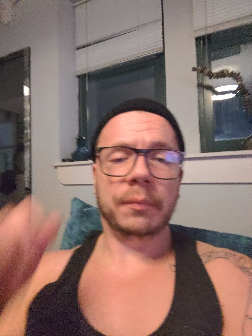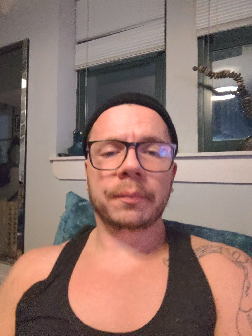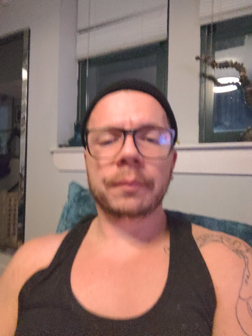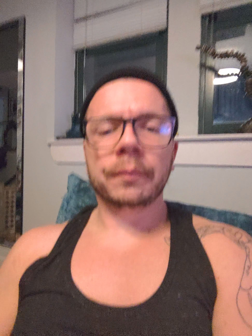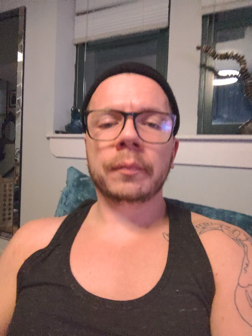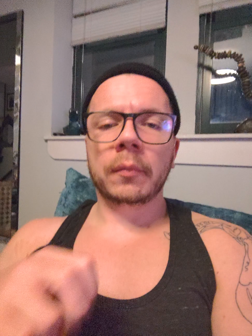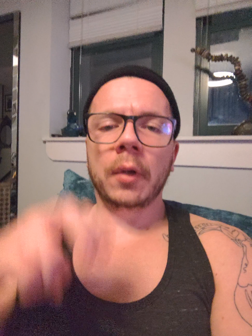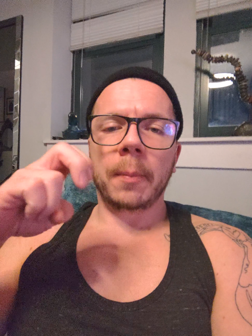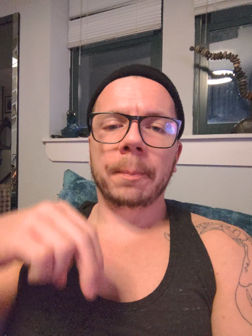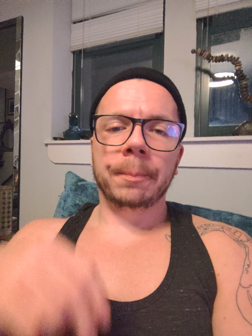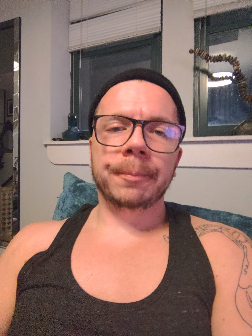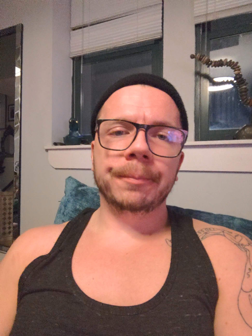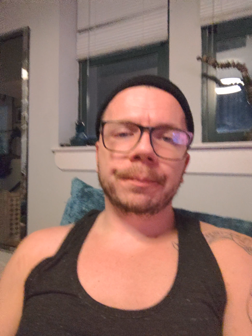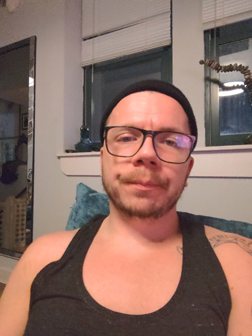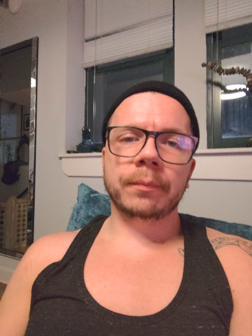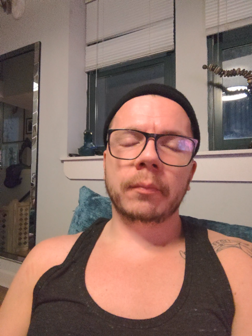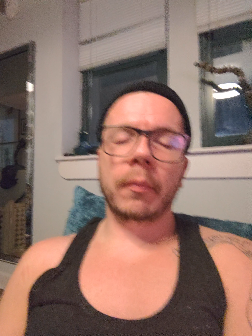jump